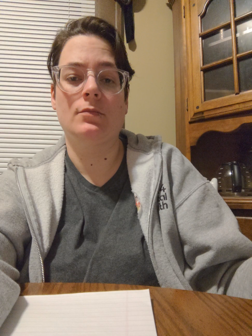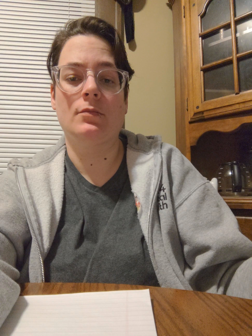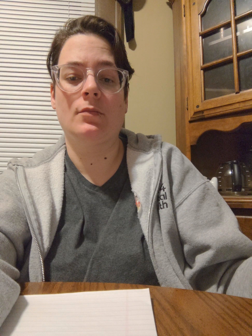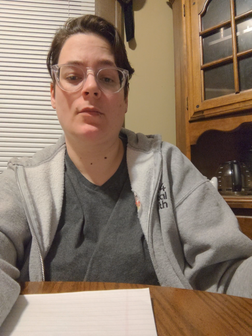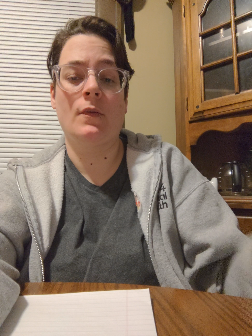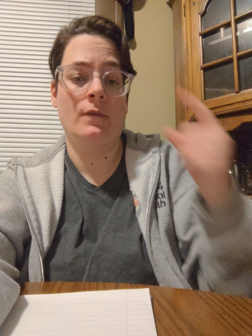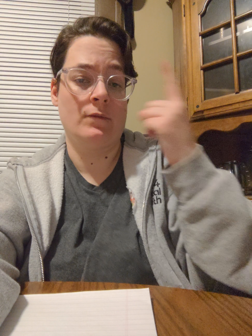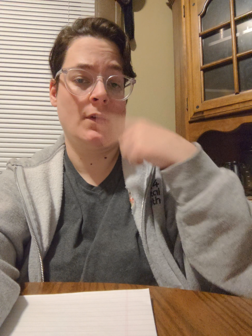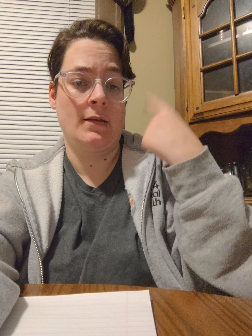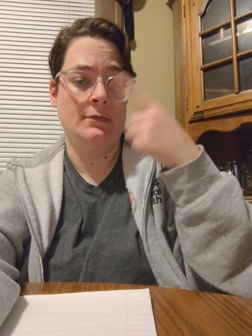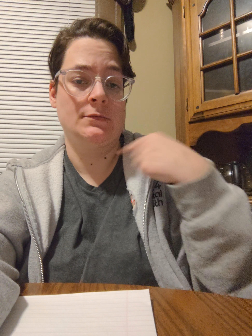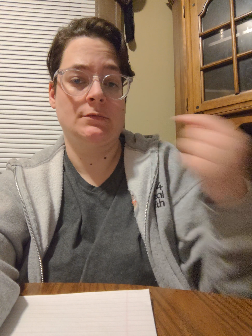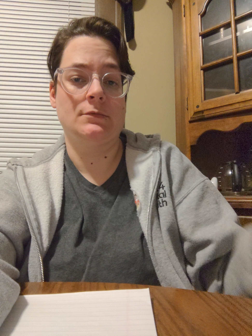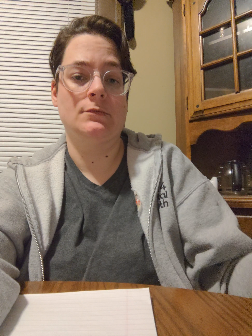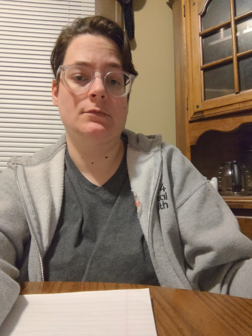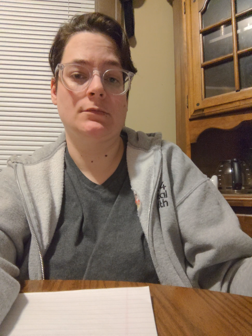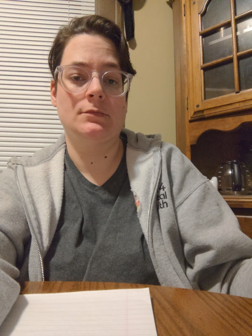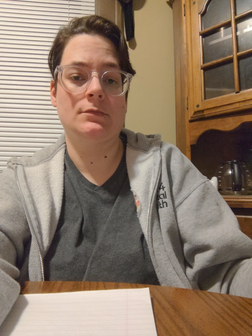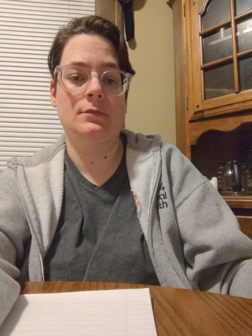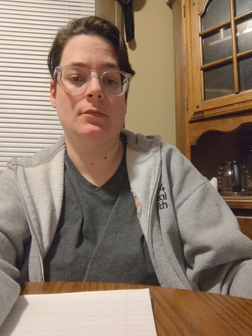face